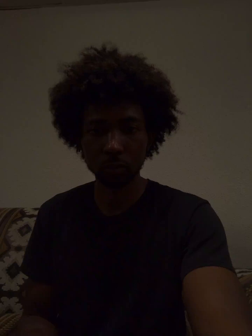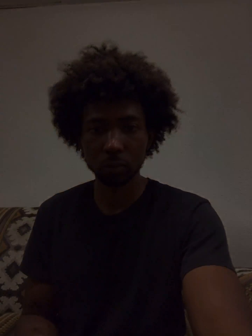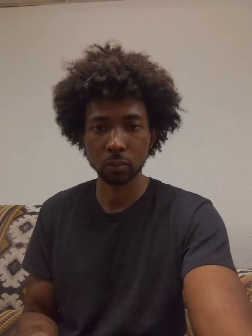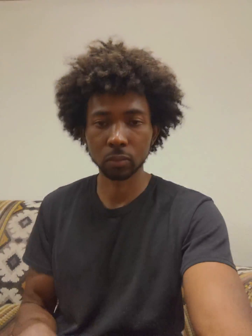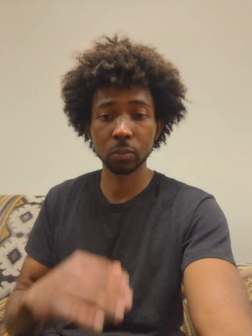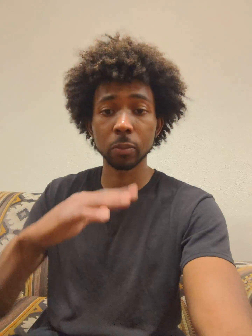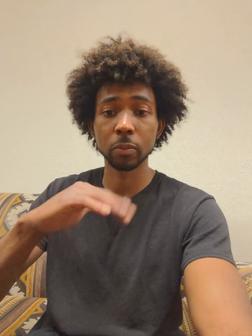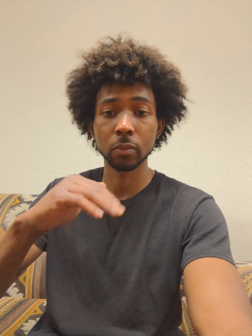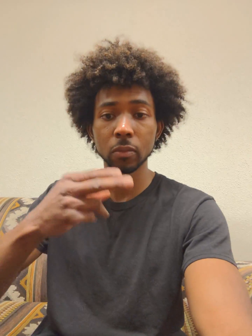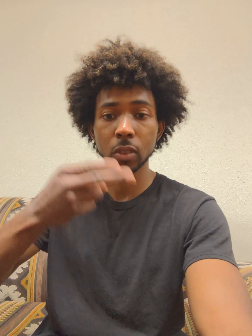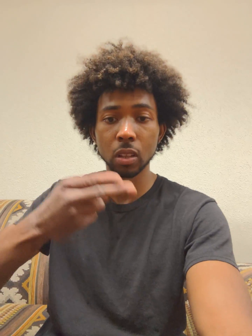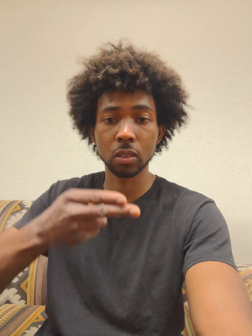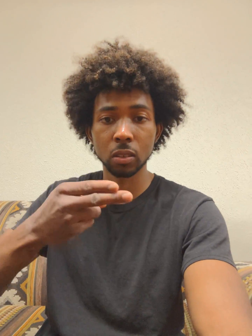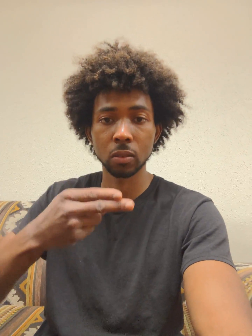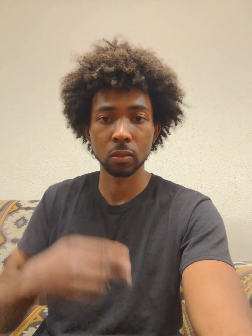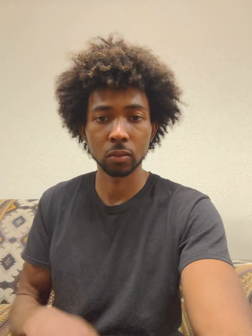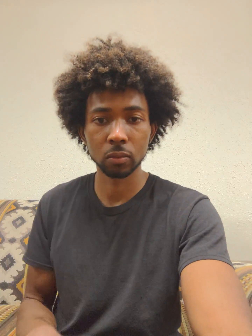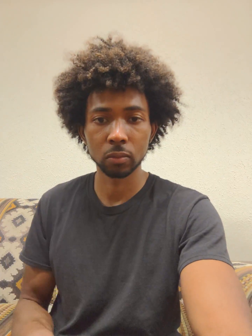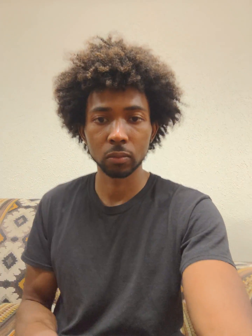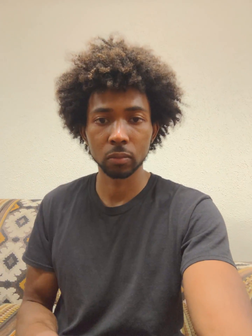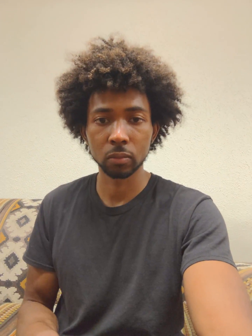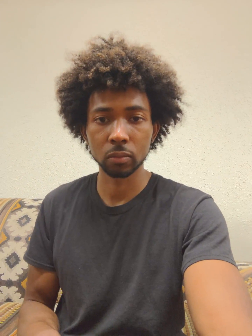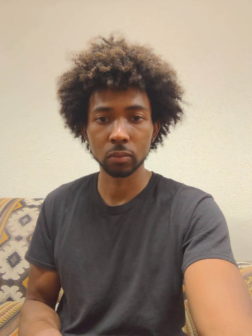pet's name